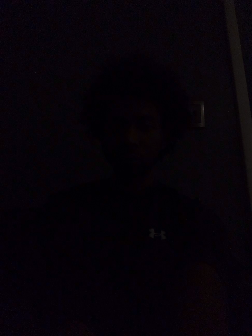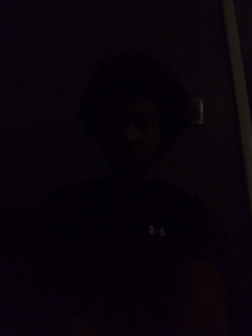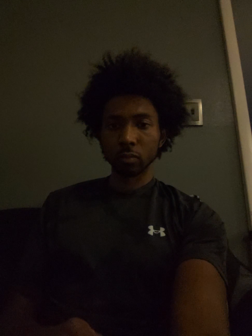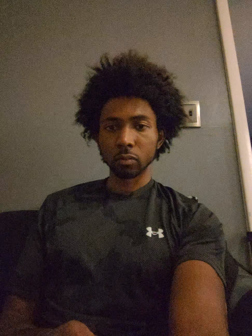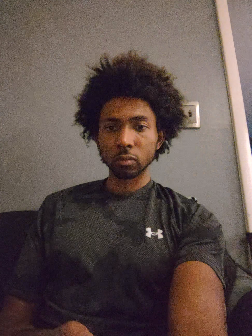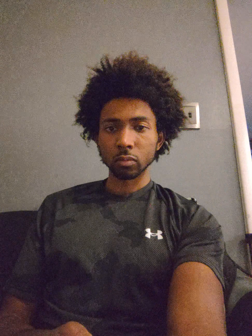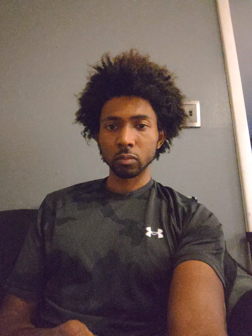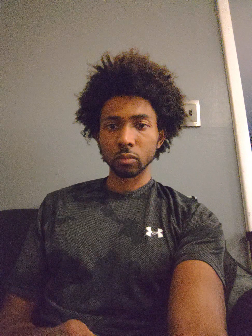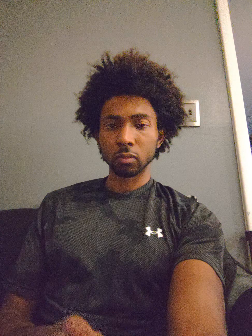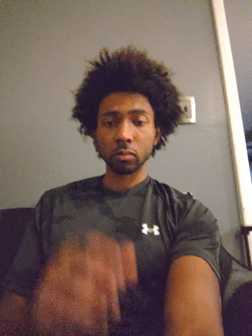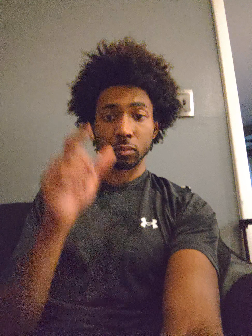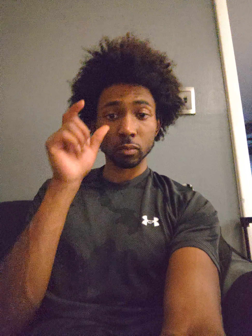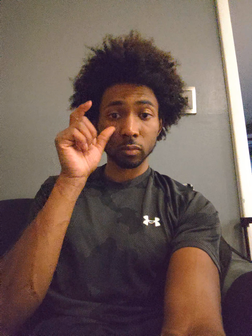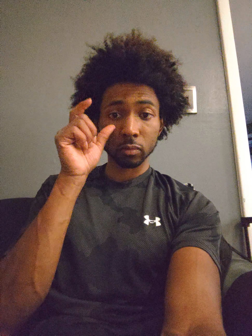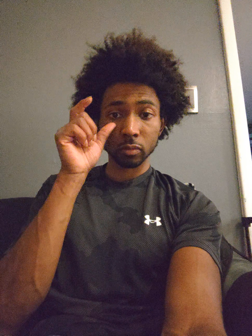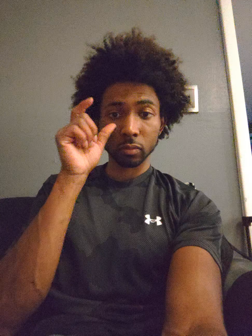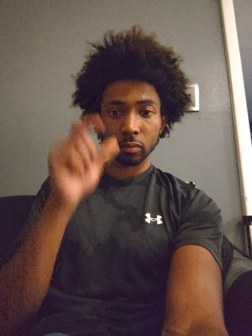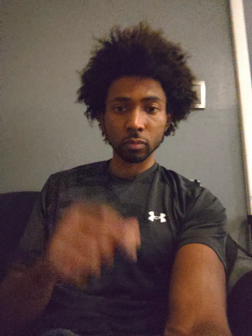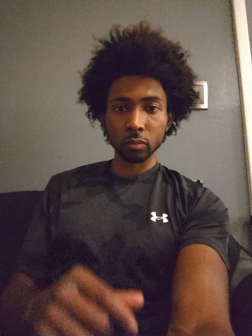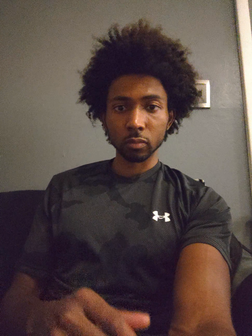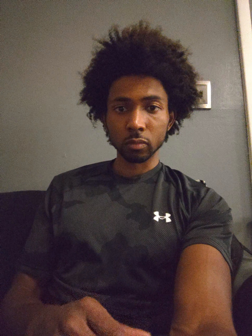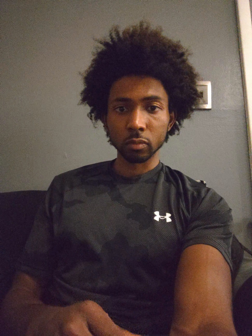glasses